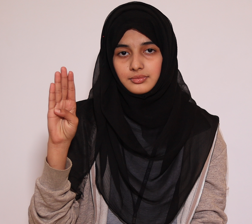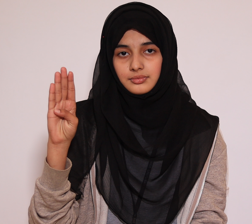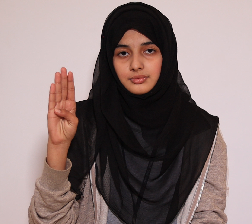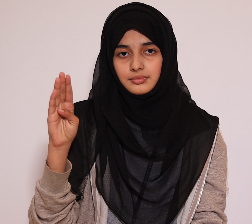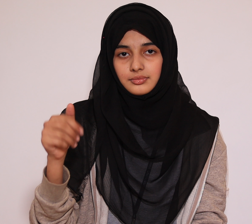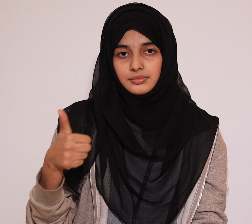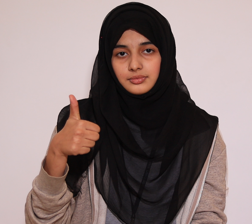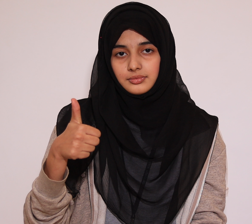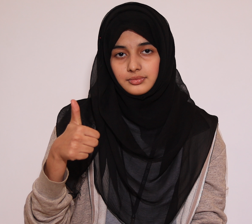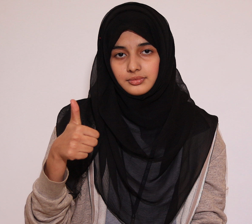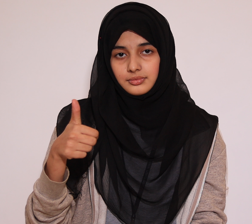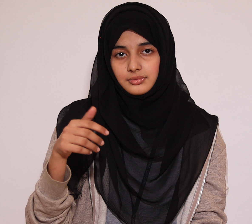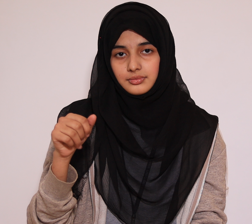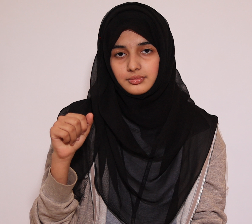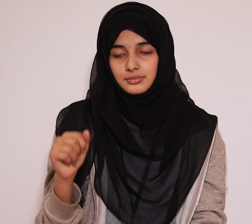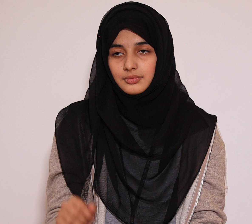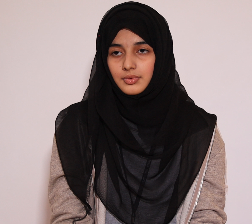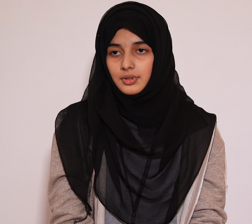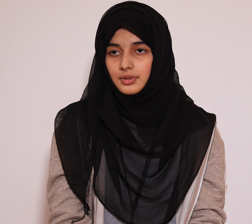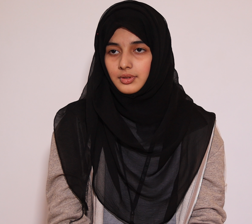best